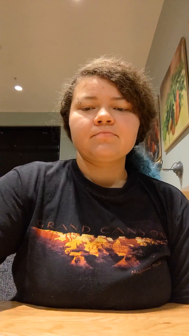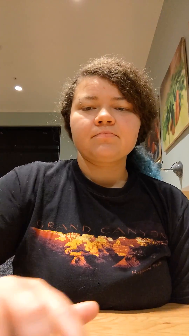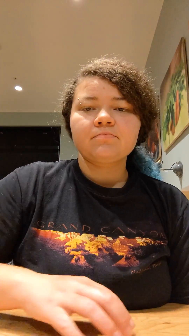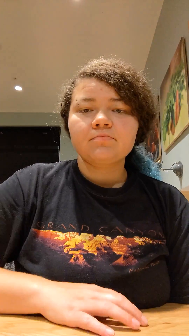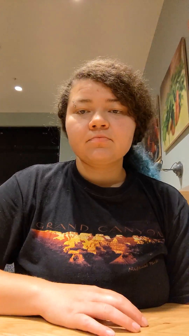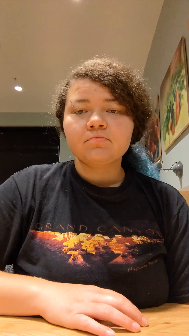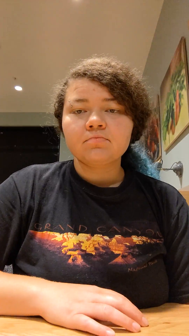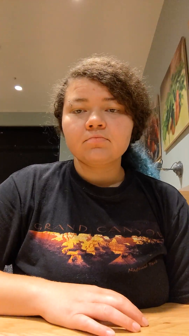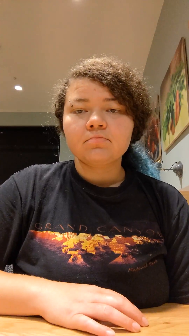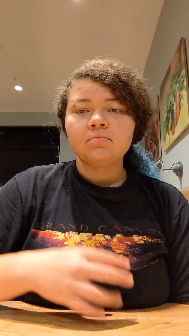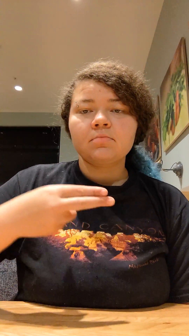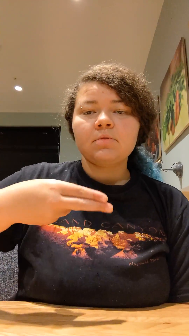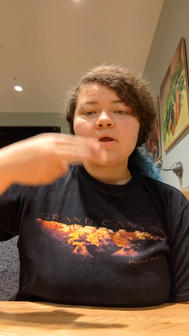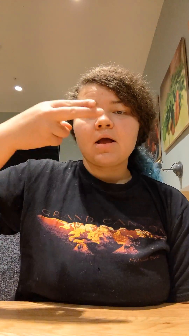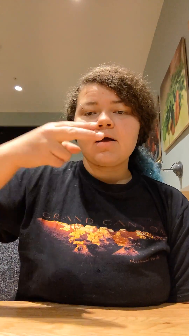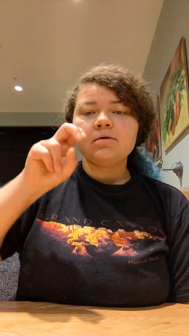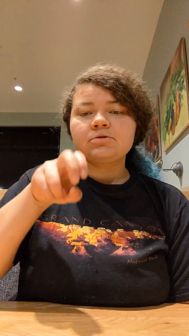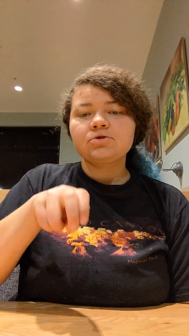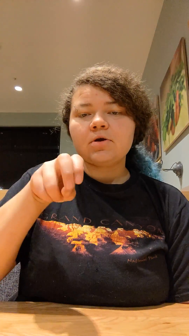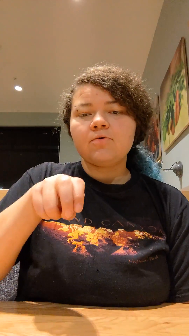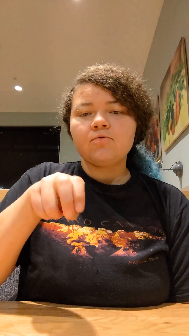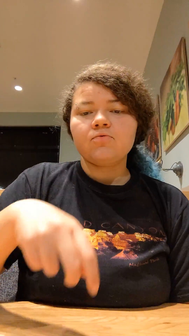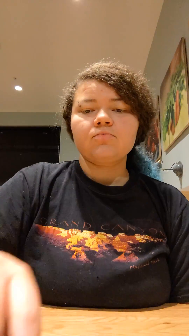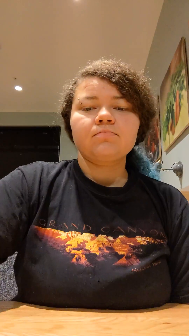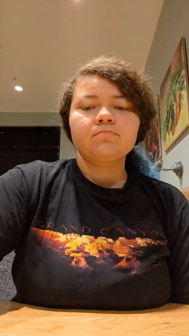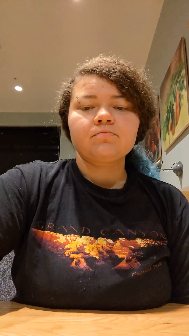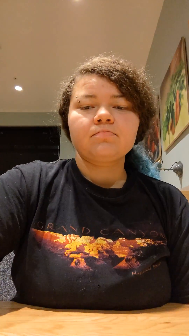high chair